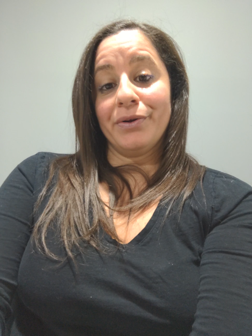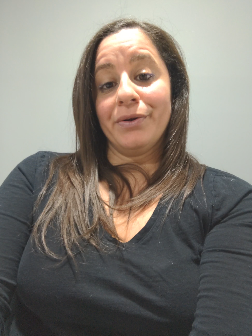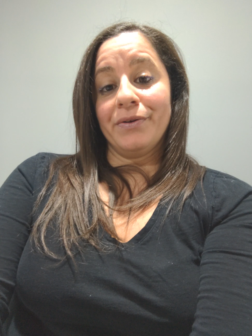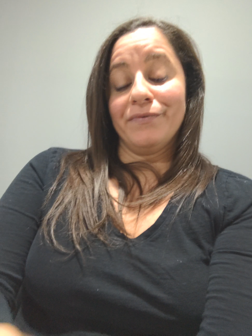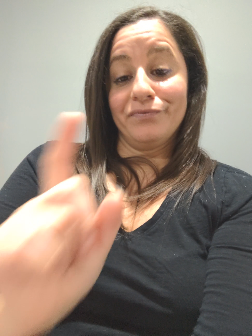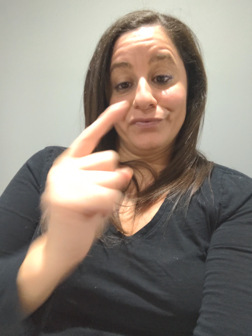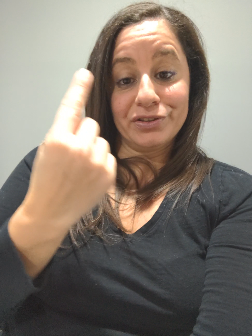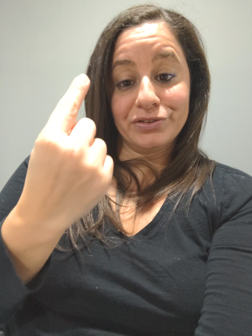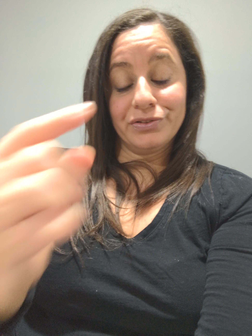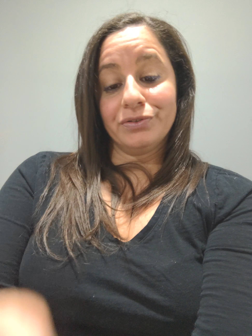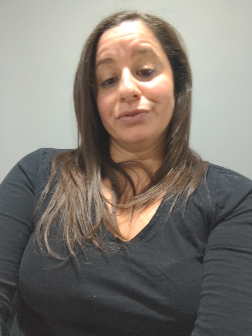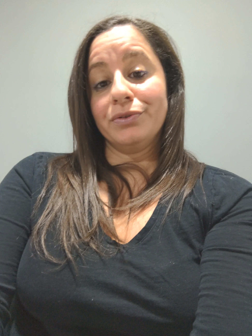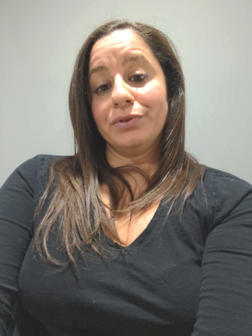first